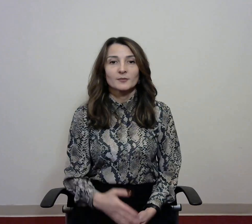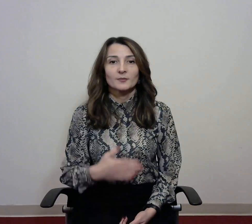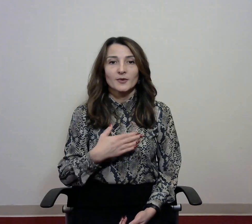mən